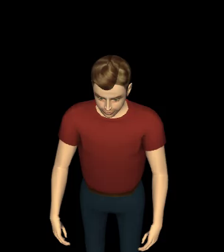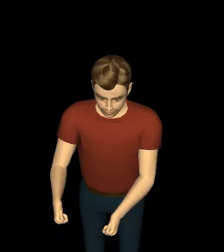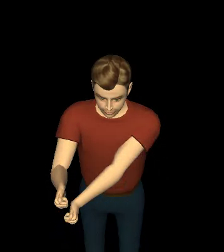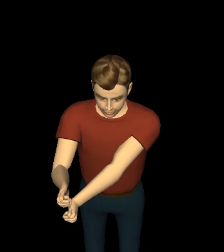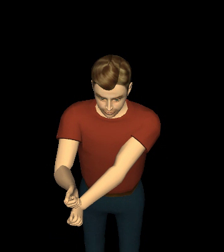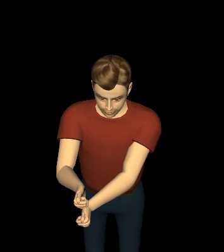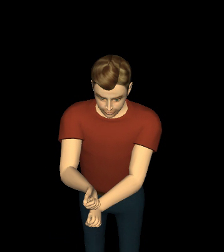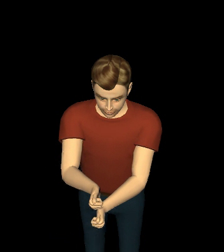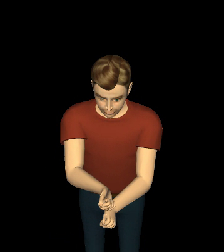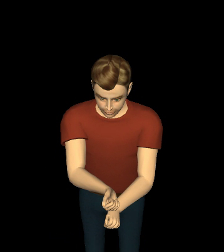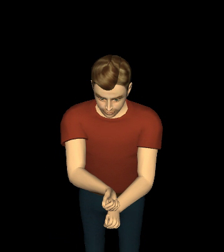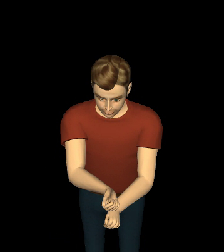يمسح